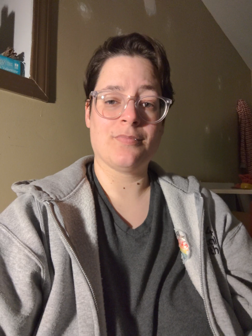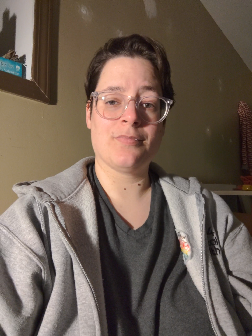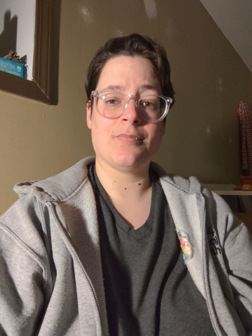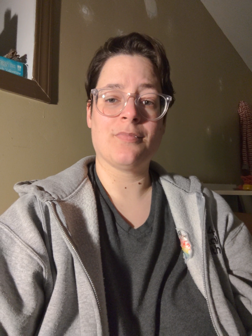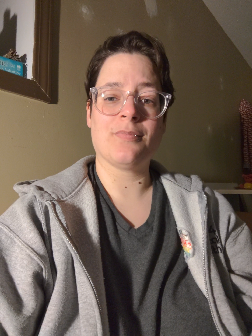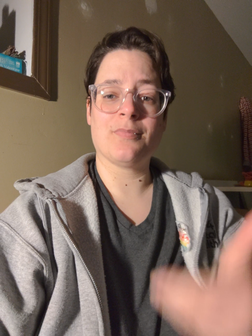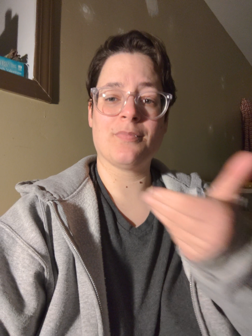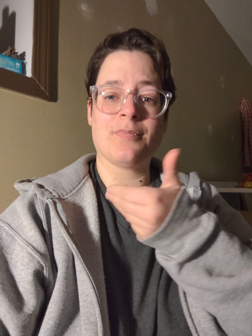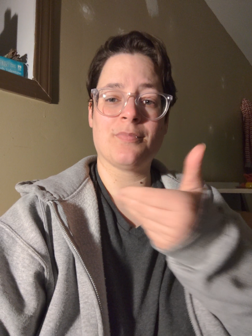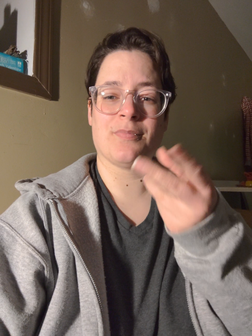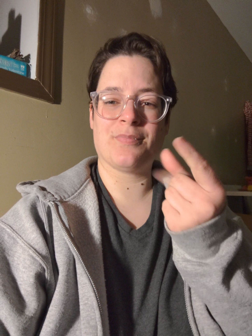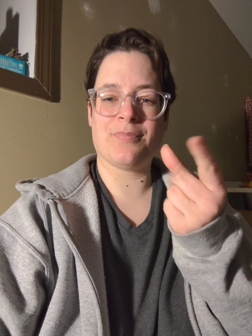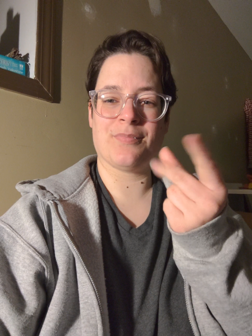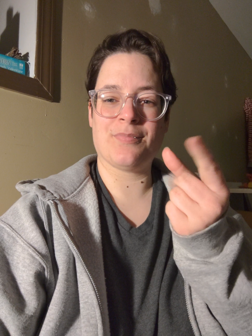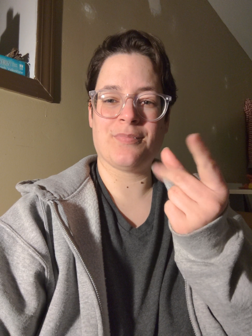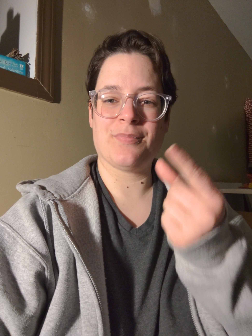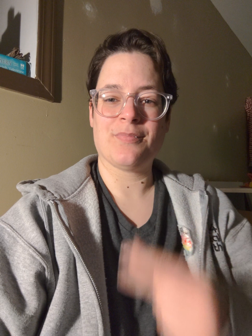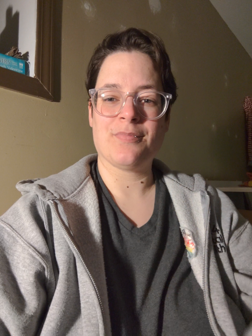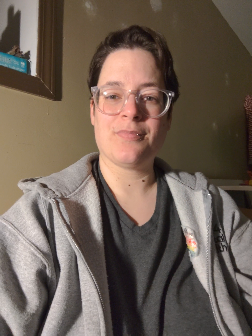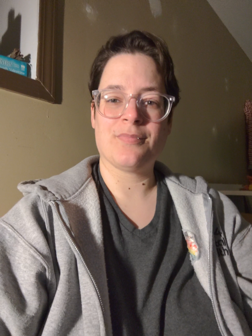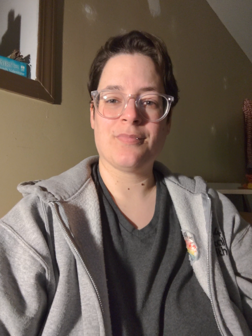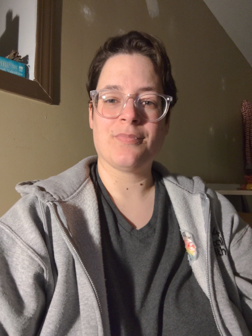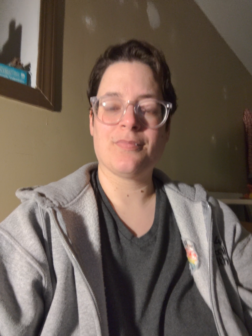puppy